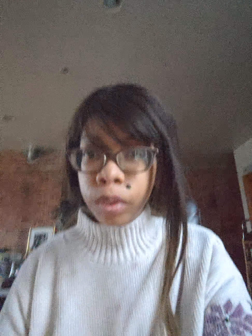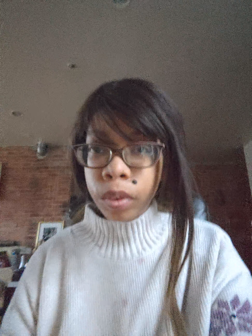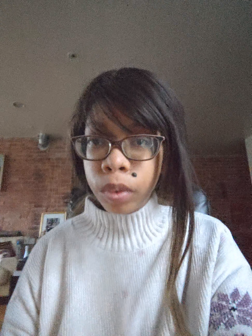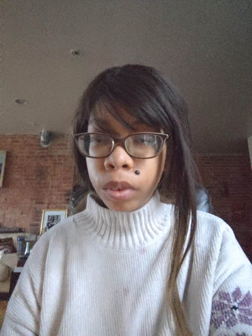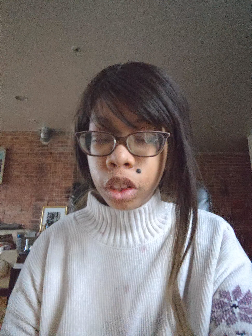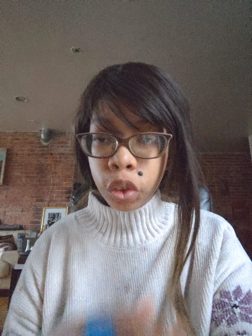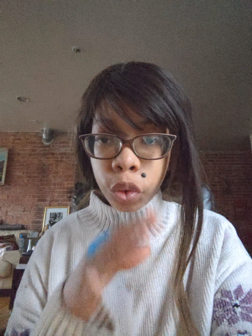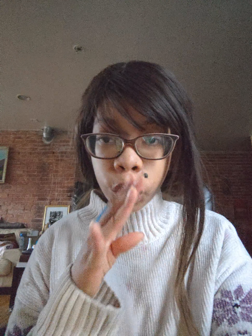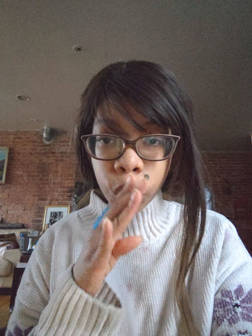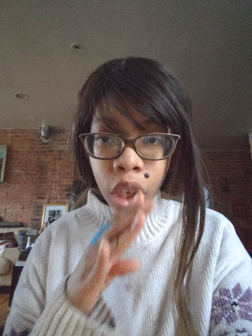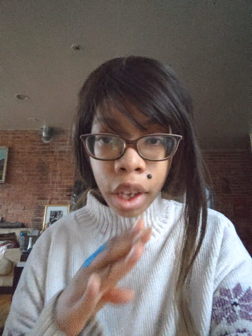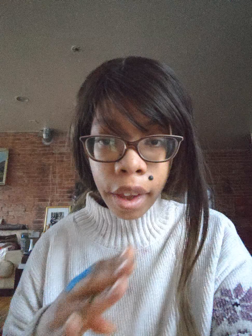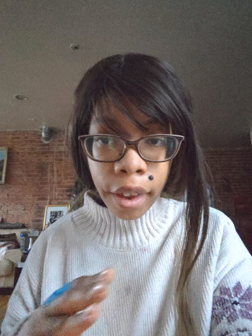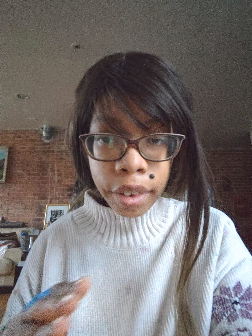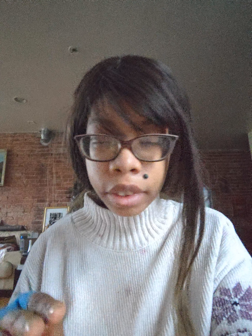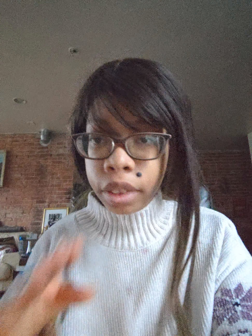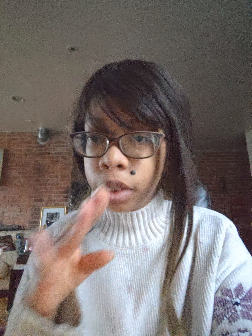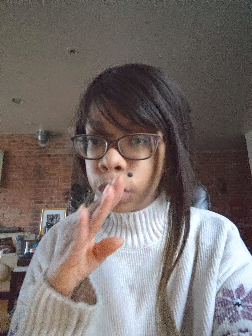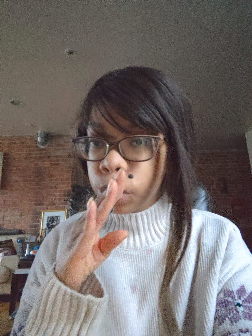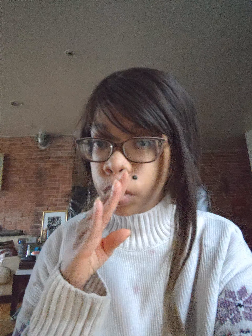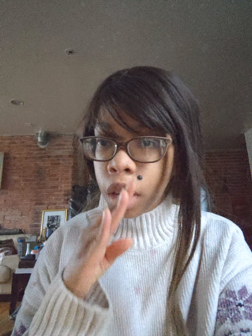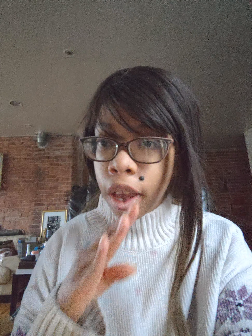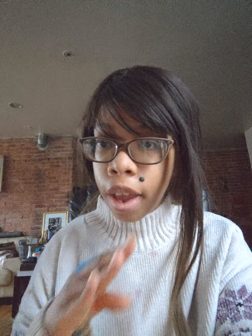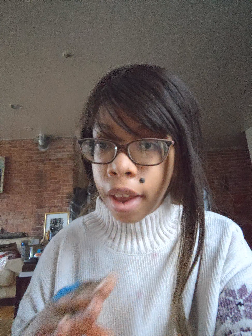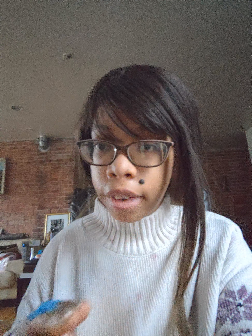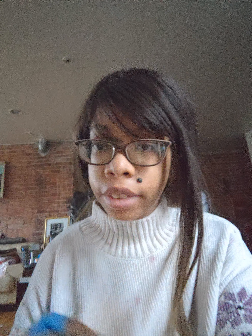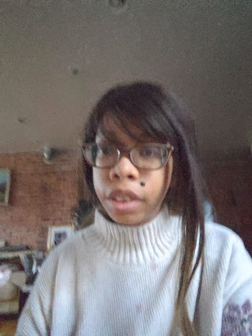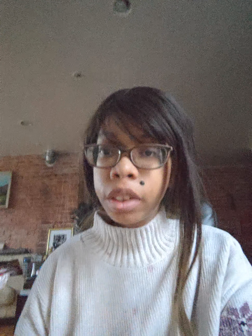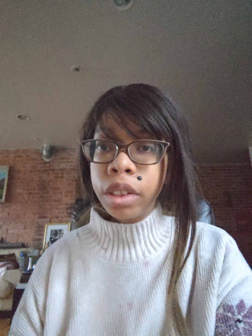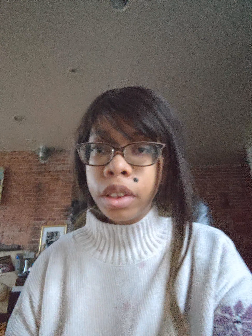quiet